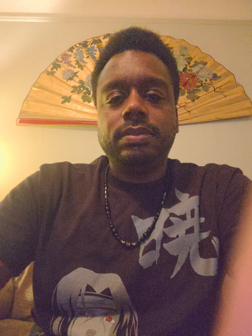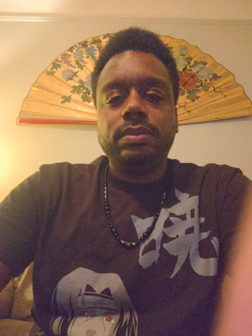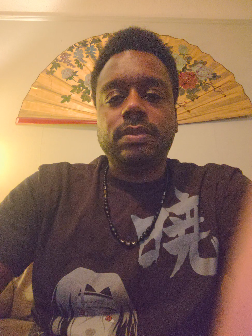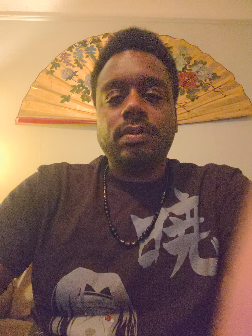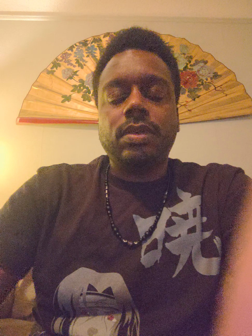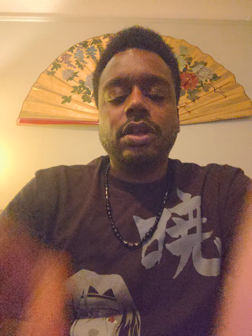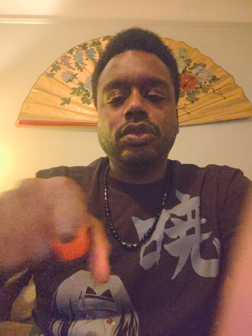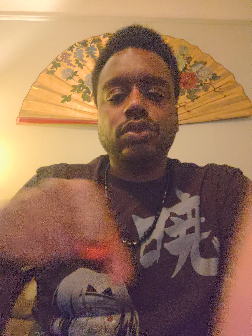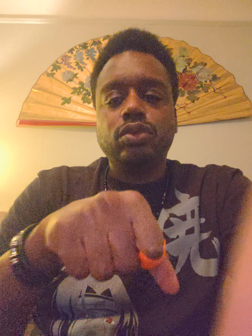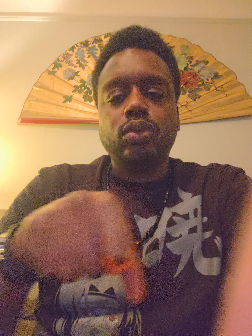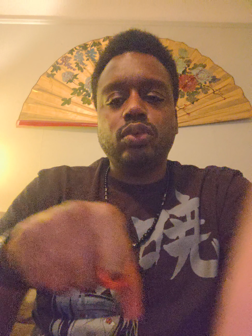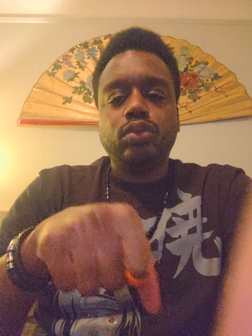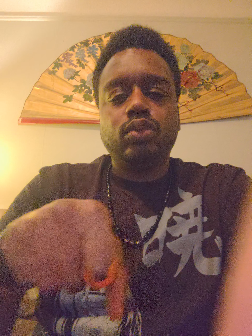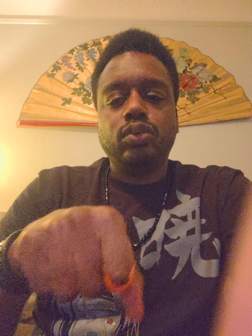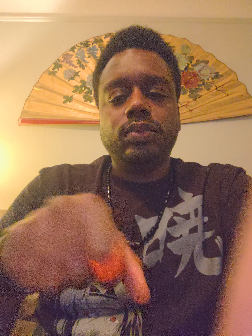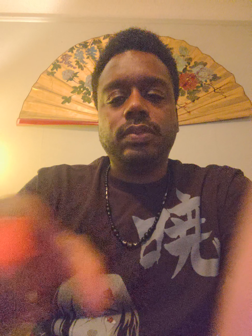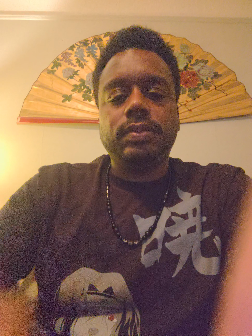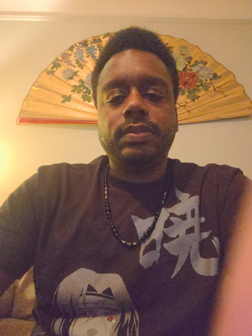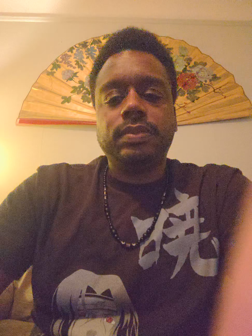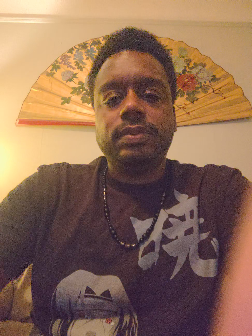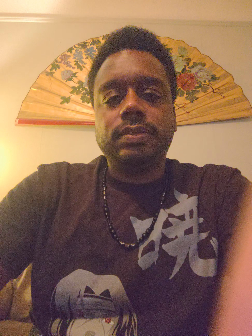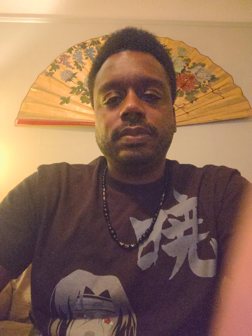shoe